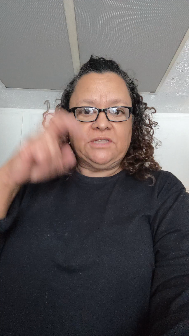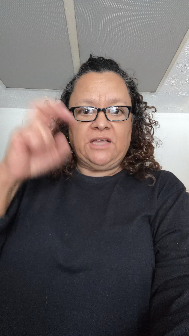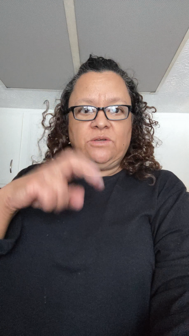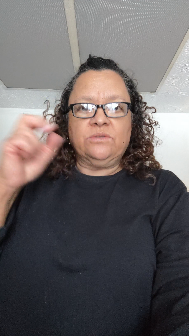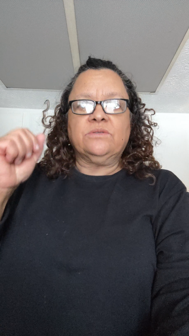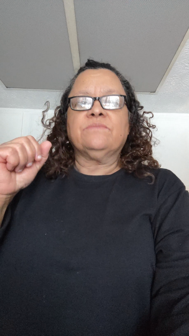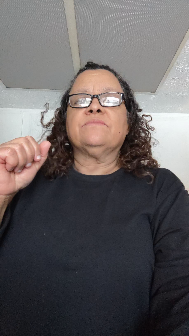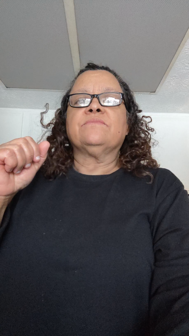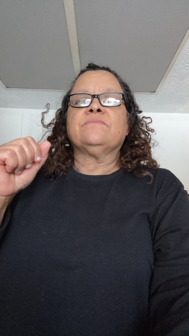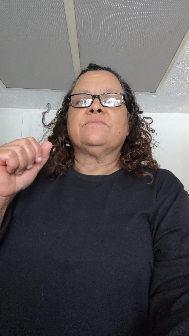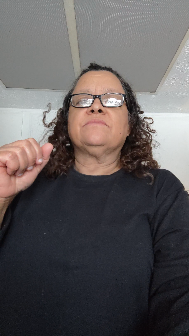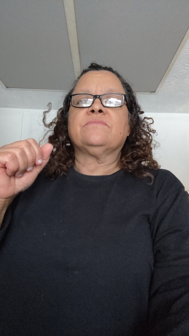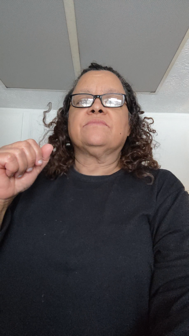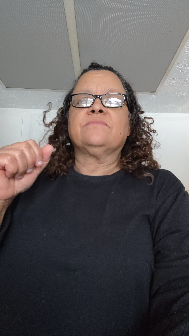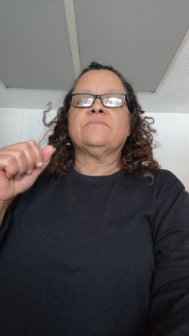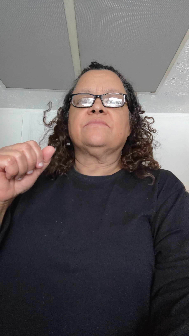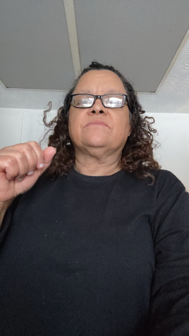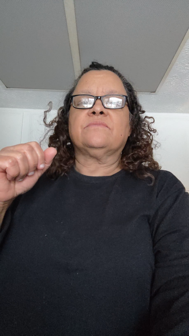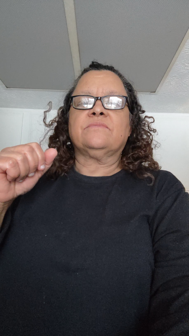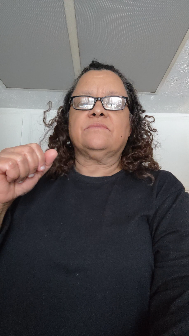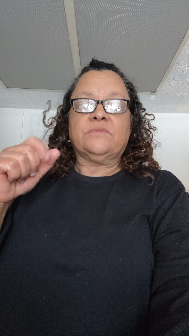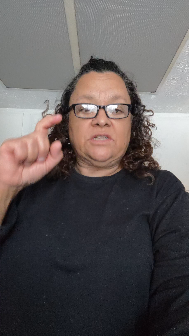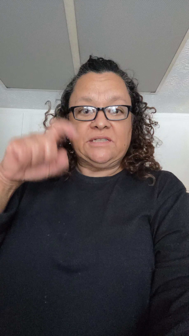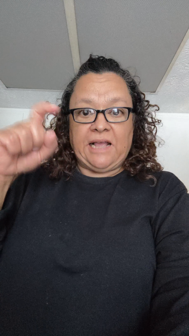should